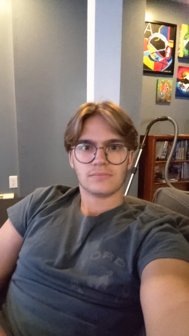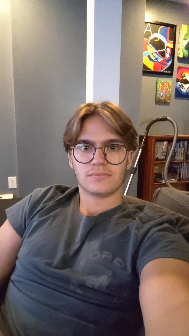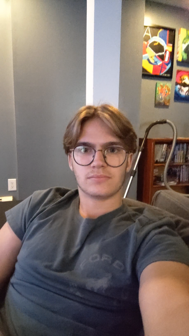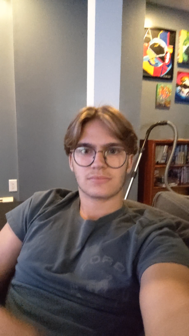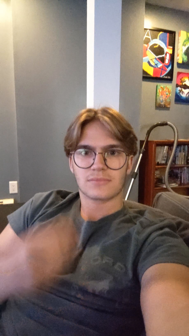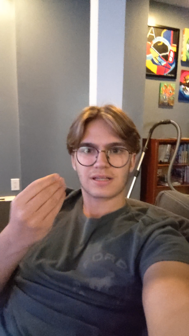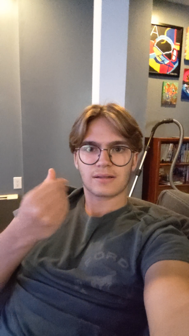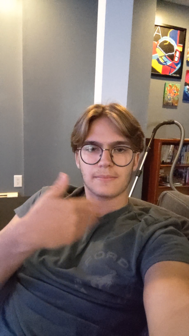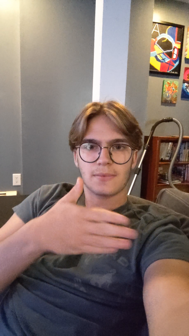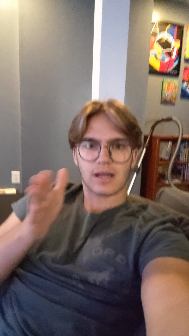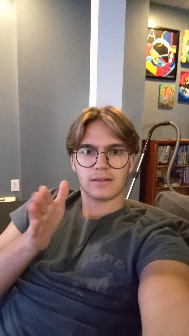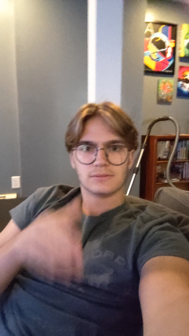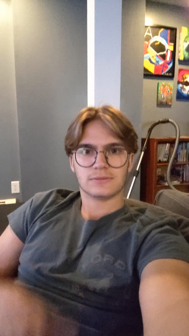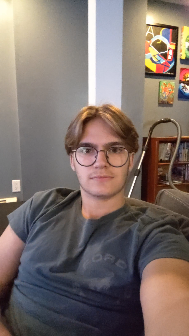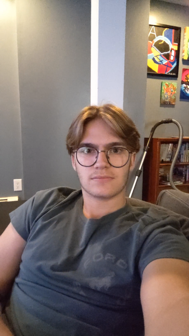sandbox